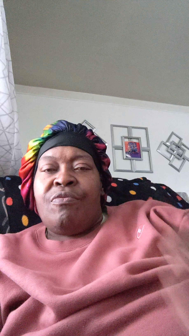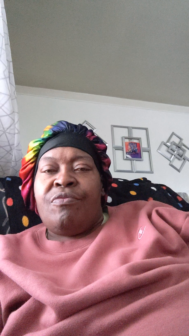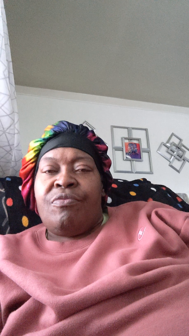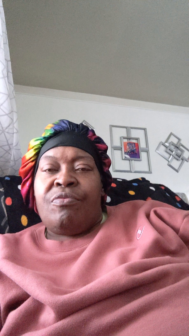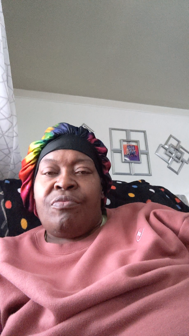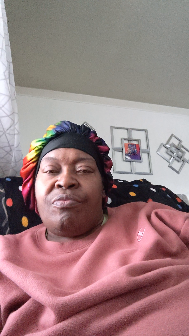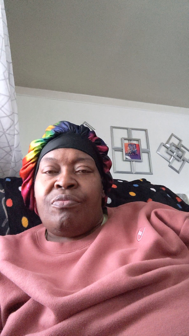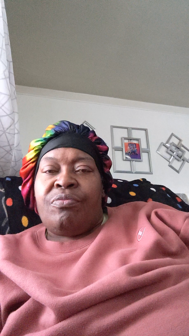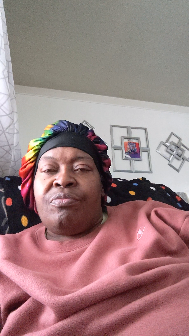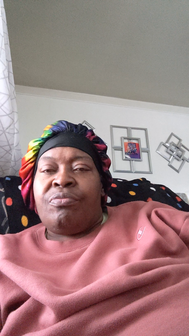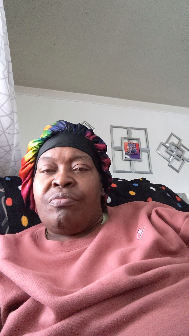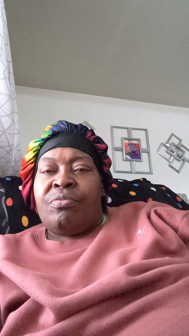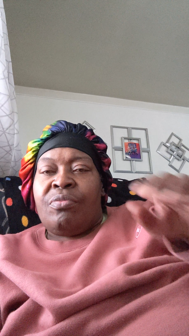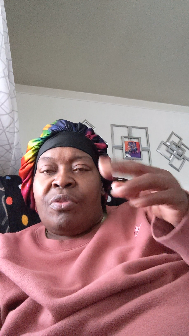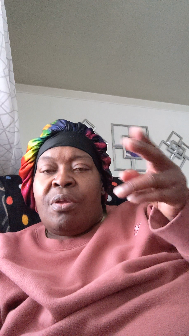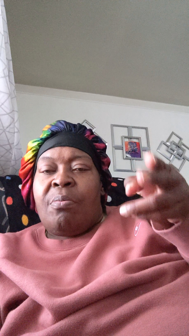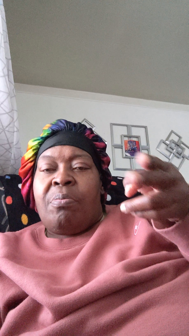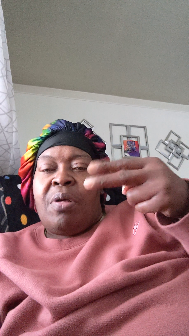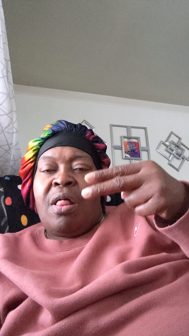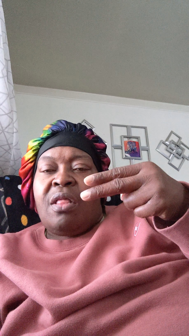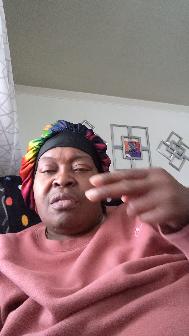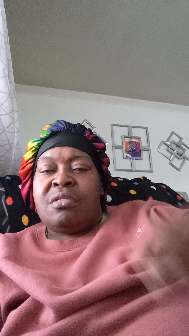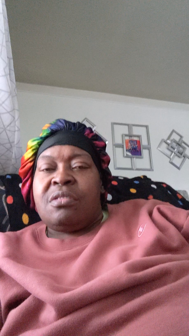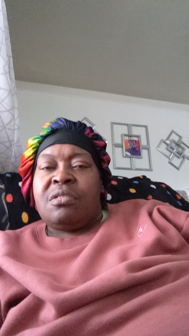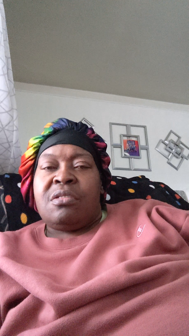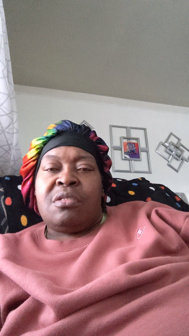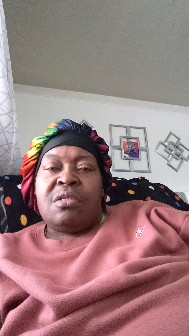belt